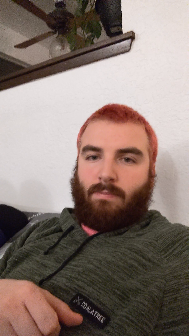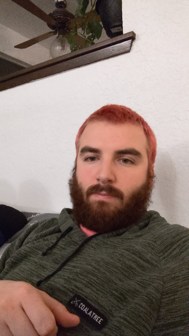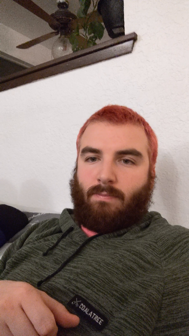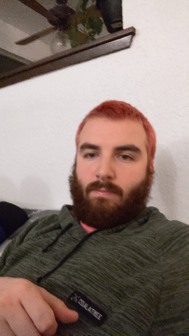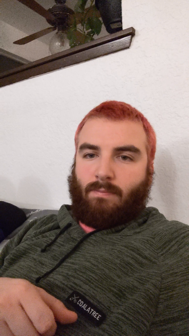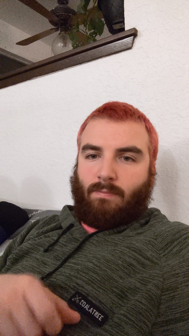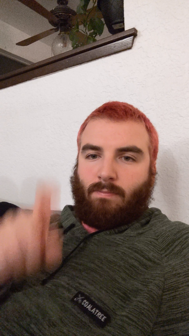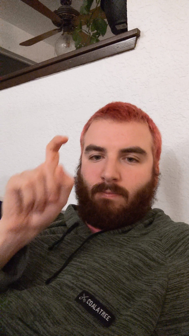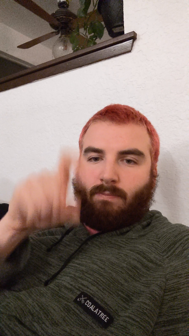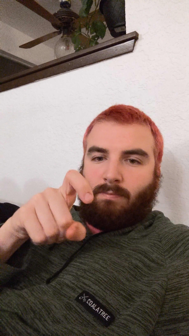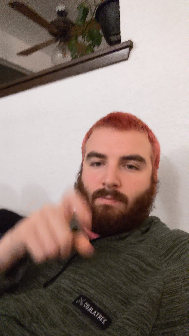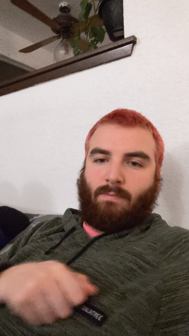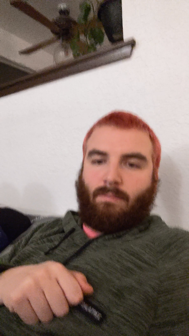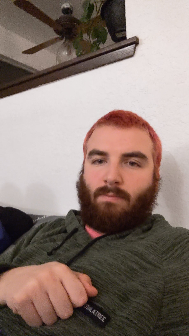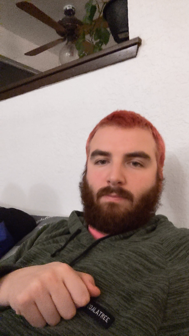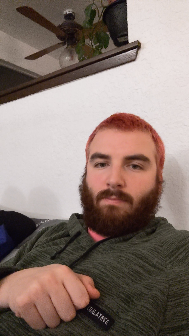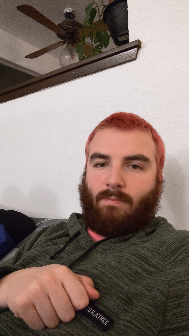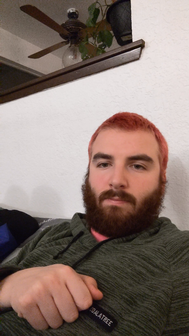must